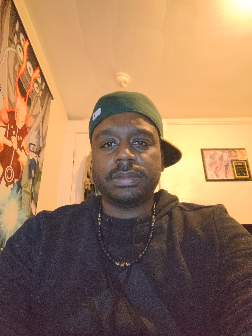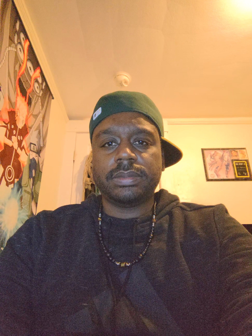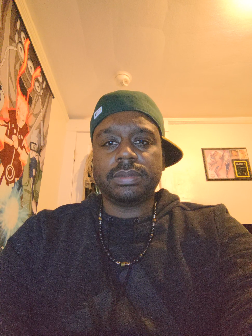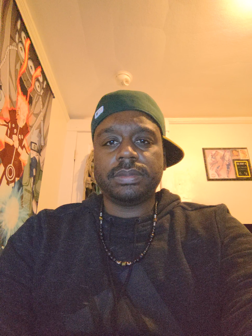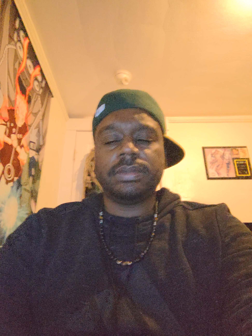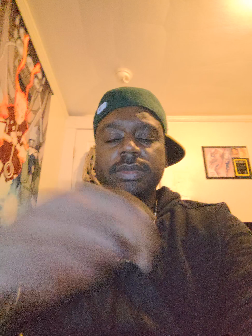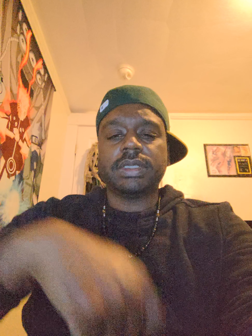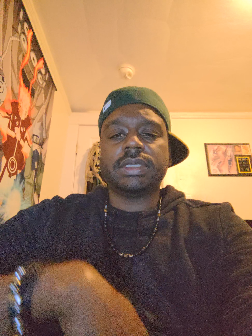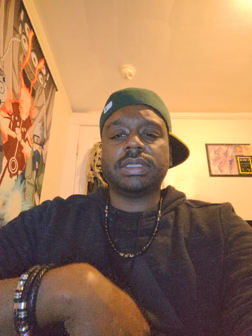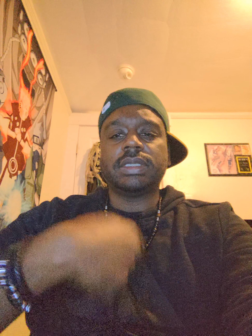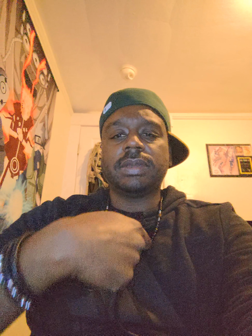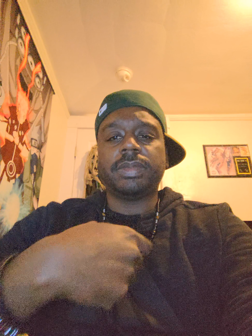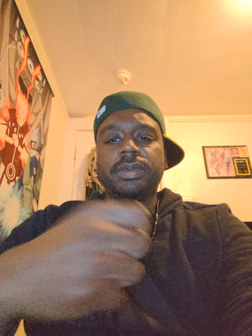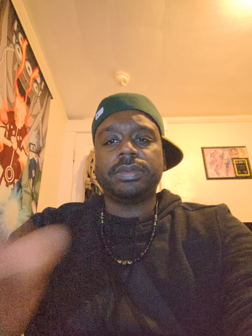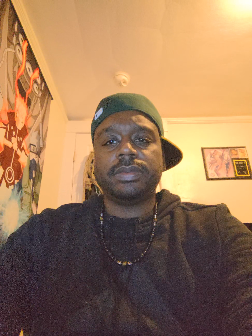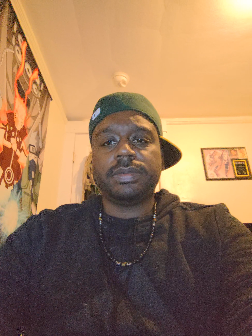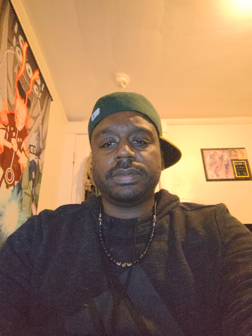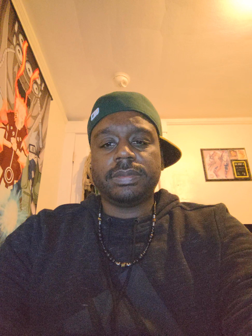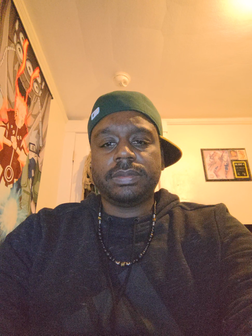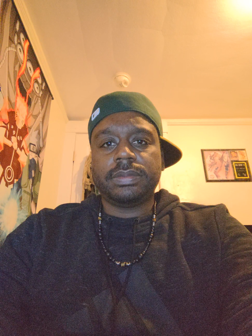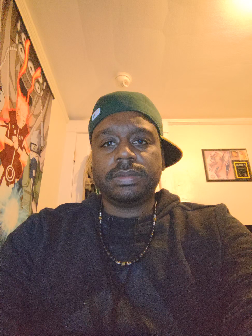zipper